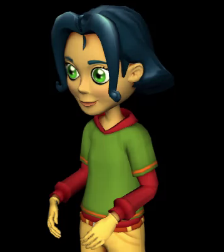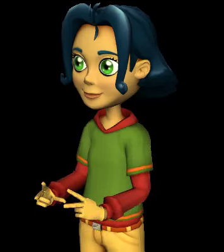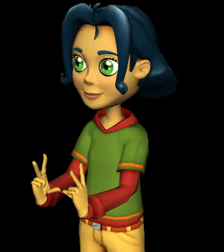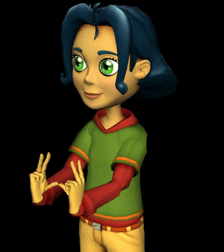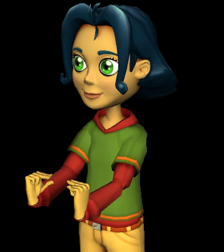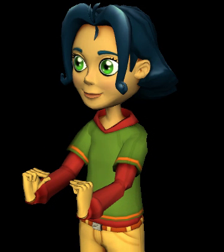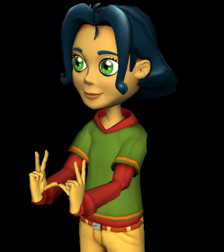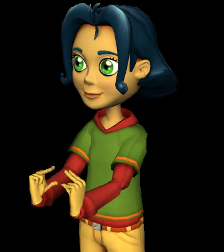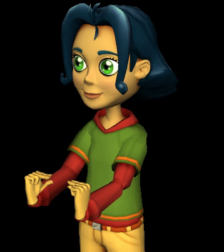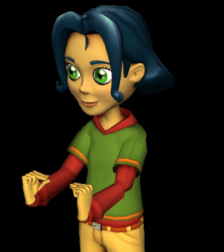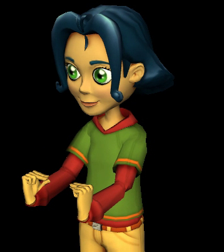يصف